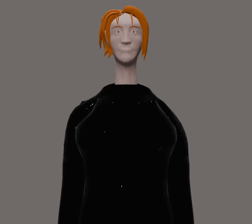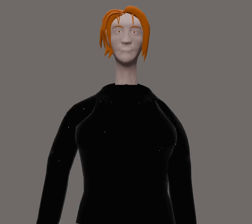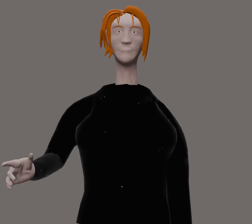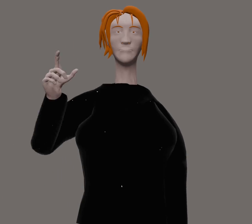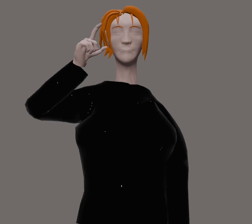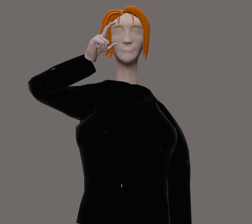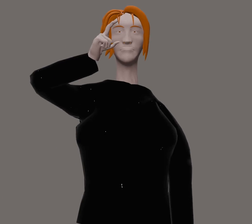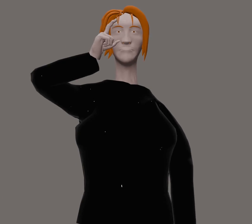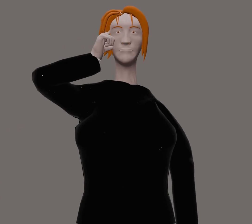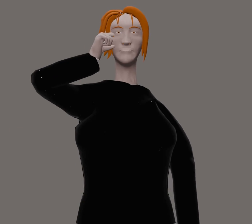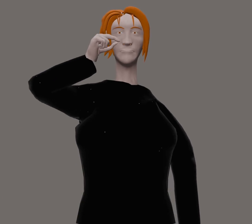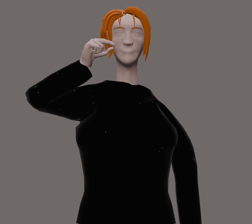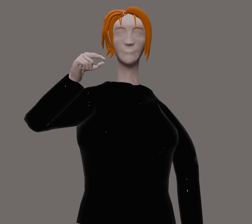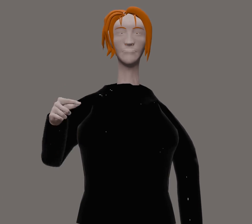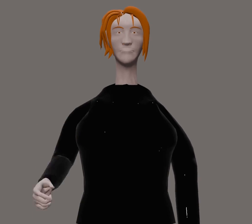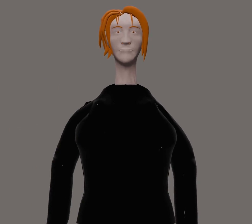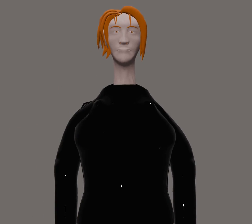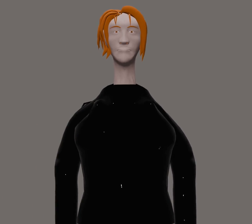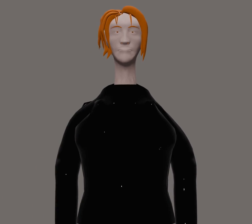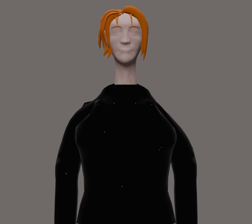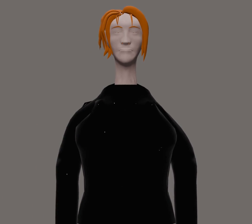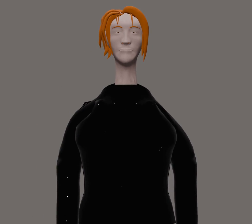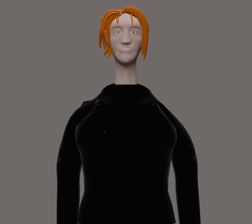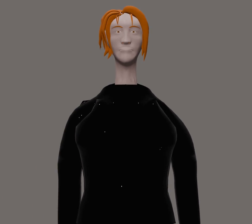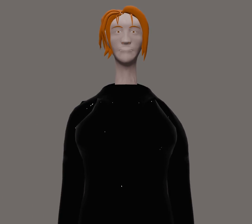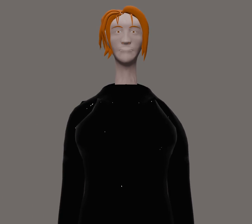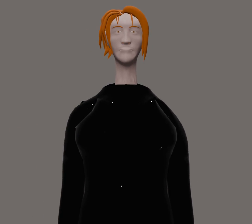Blink